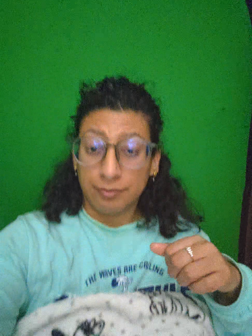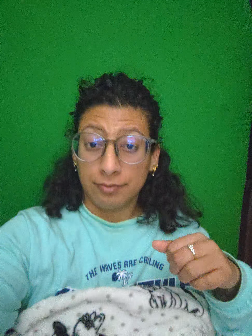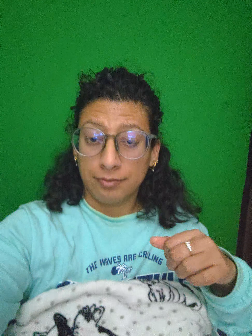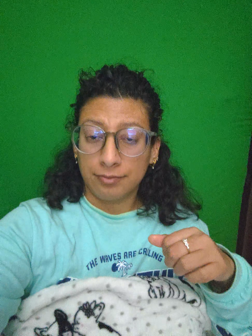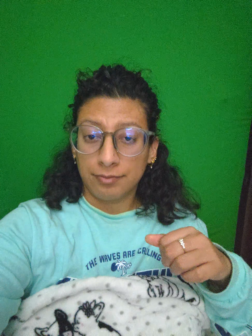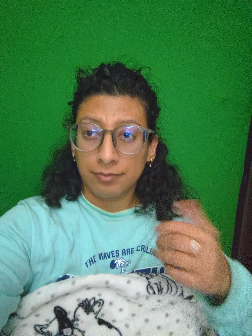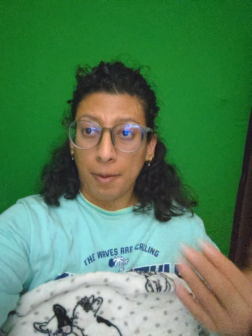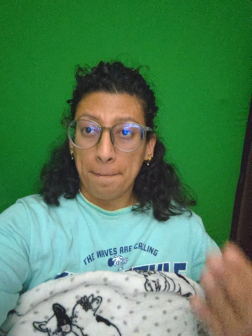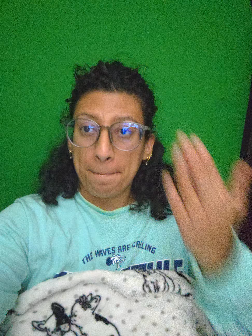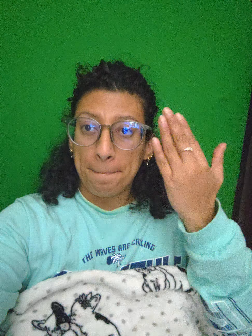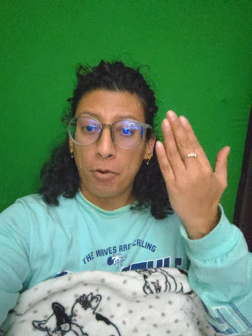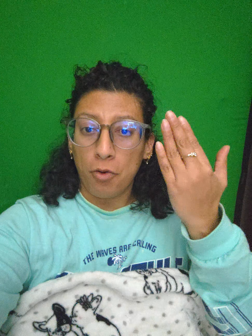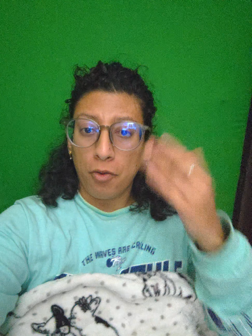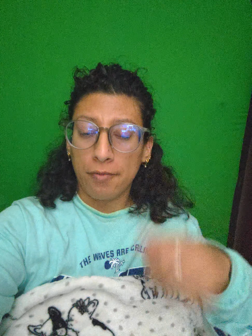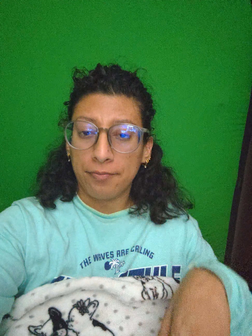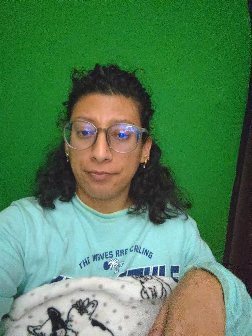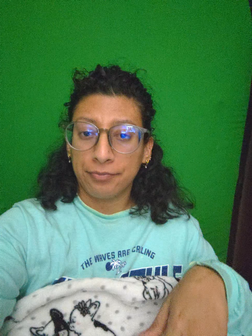morning